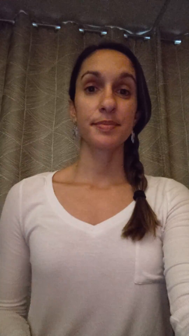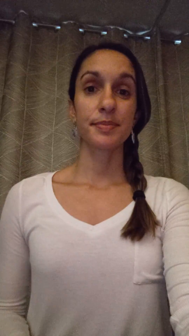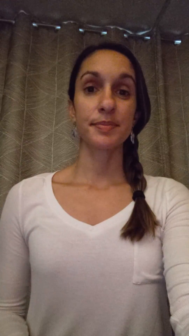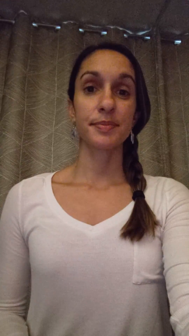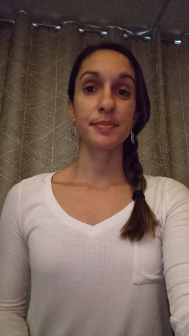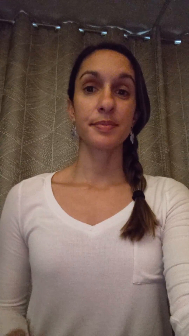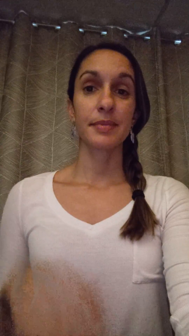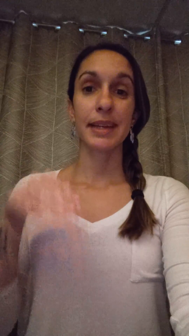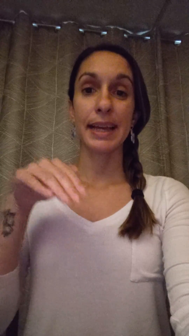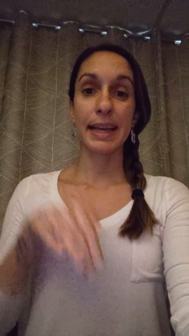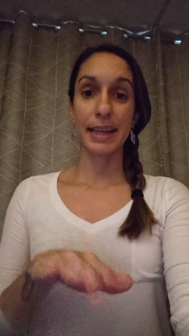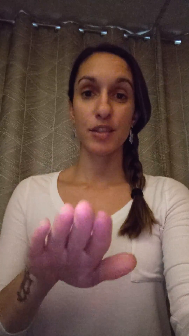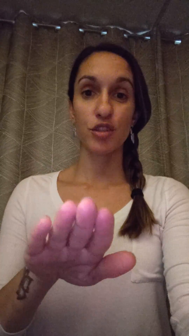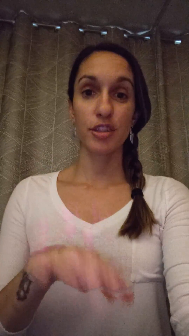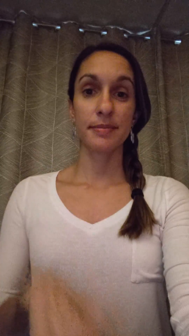enter